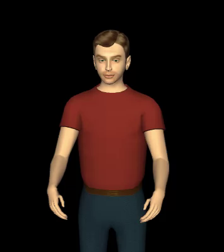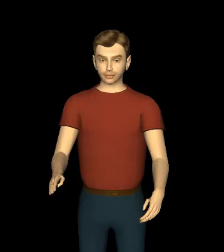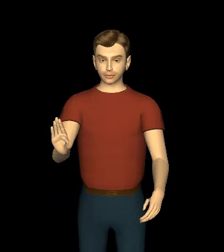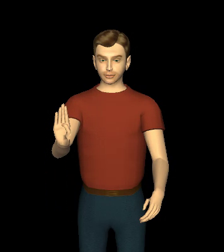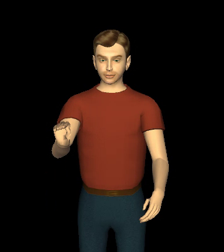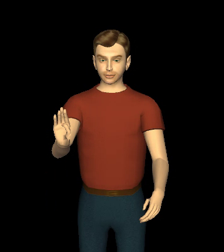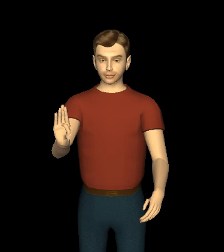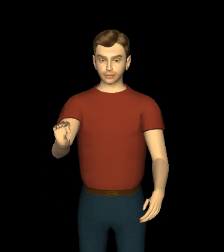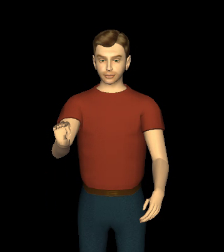أزرق